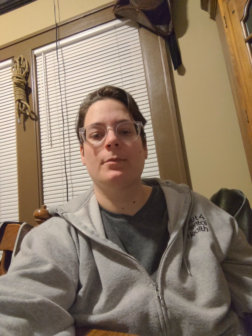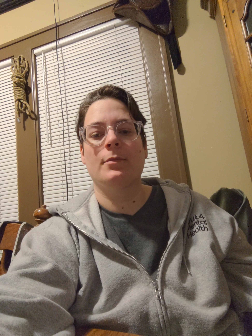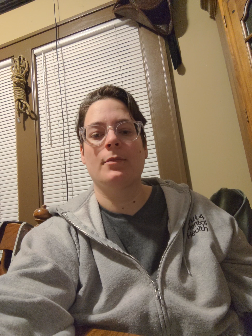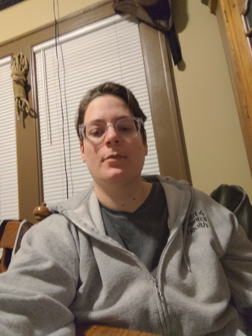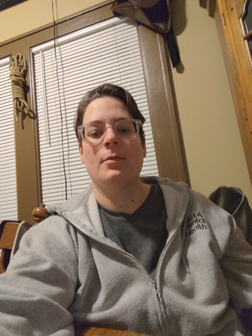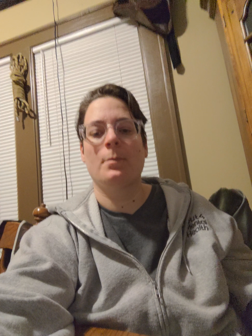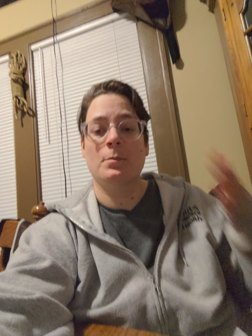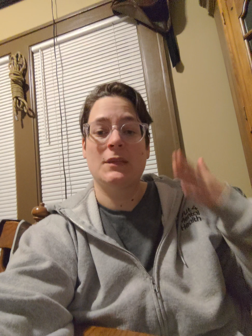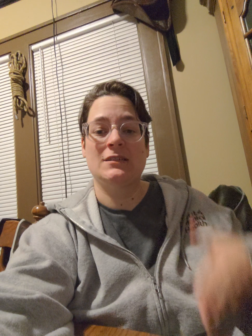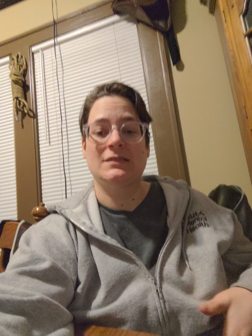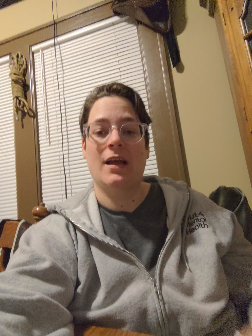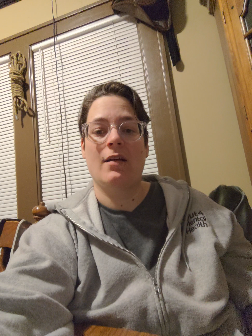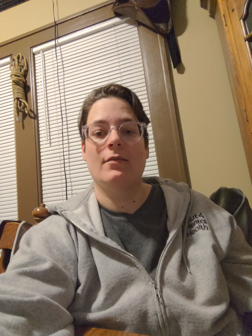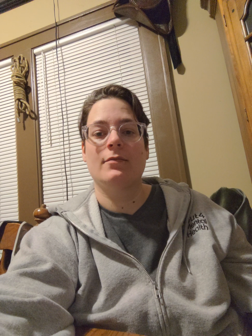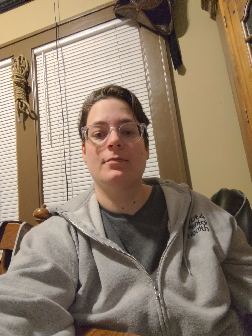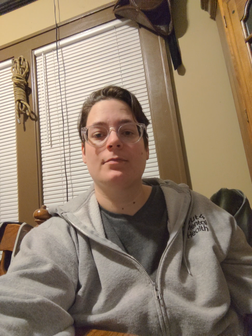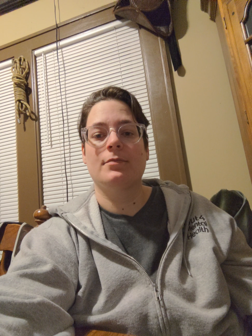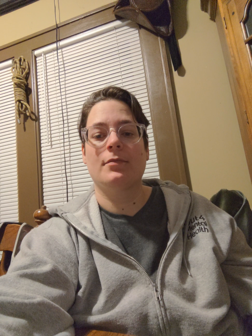beside